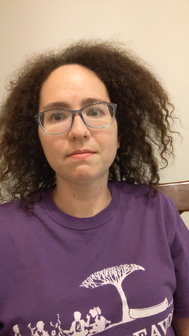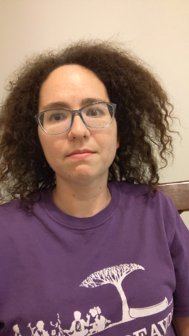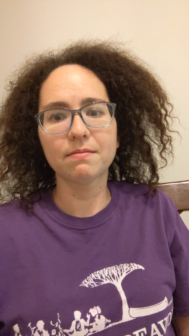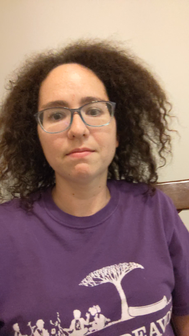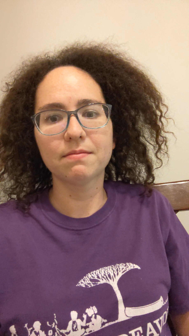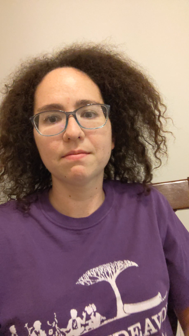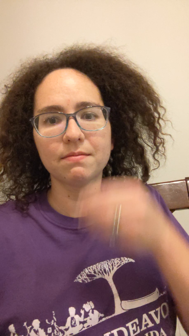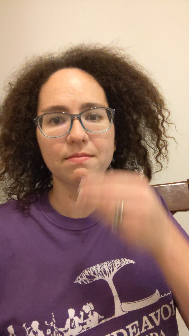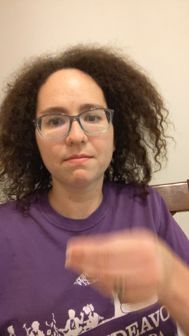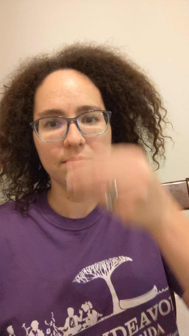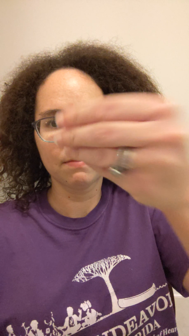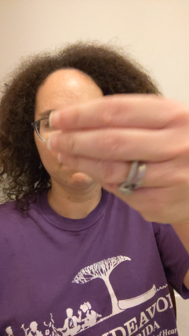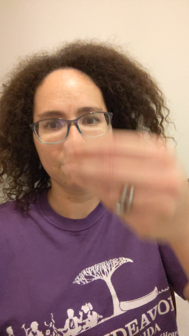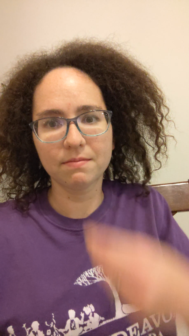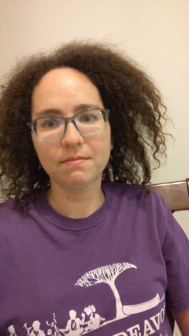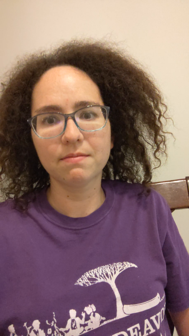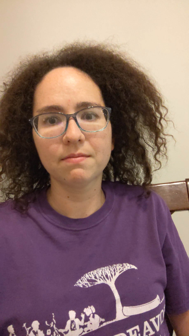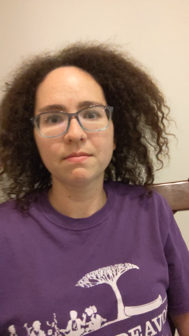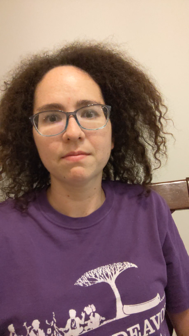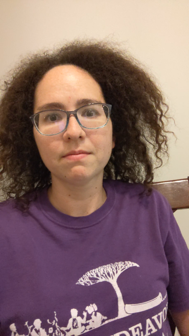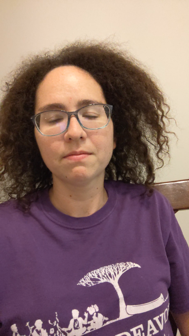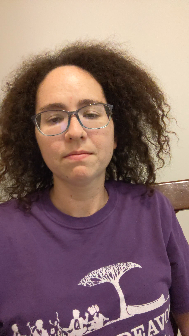buy